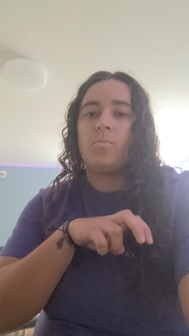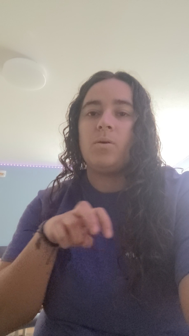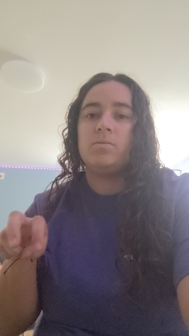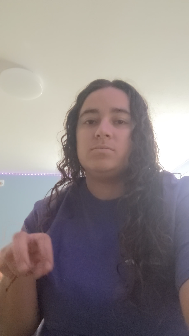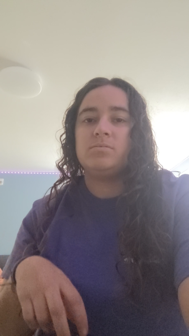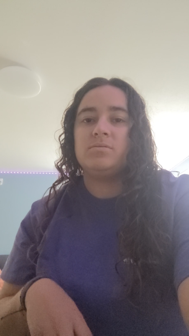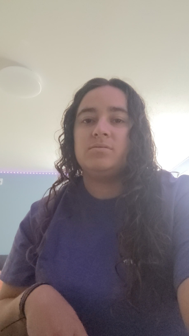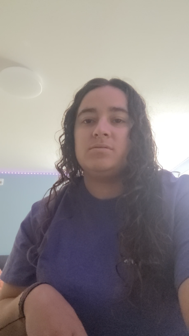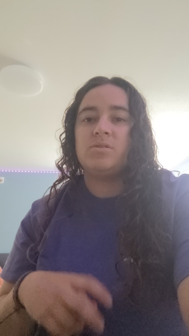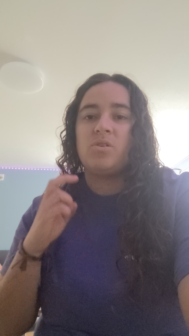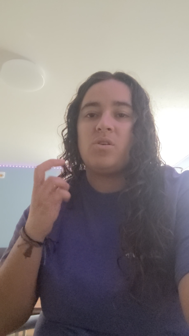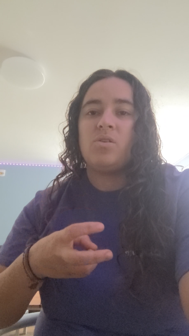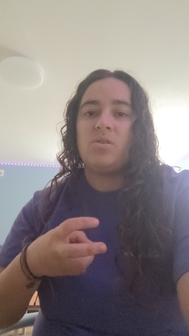hard